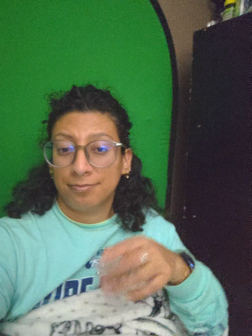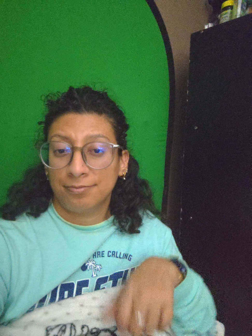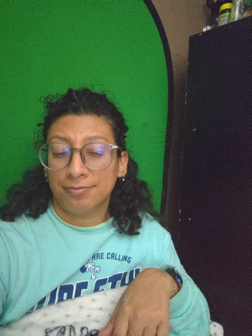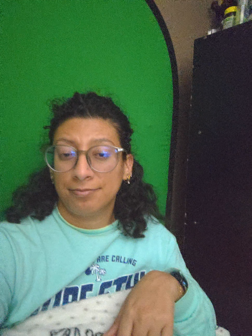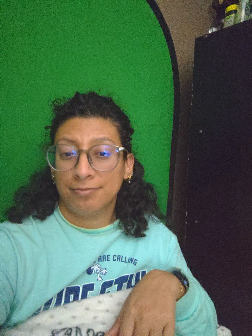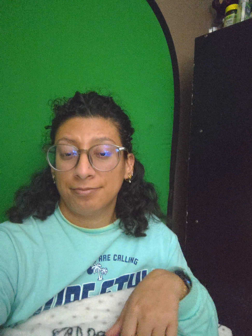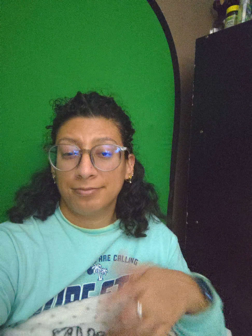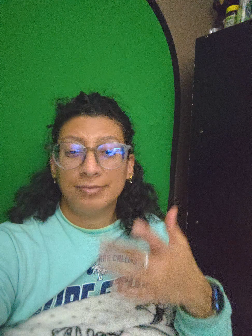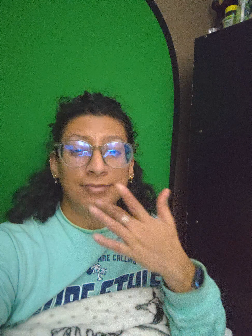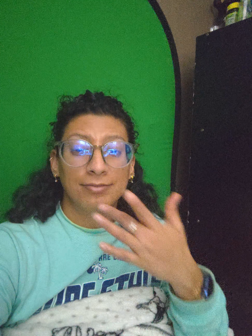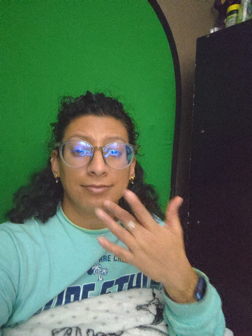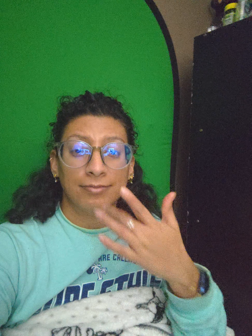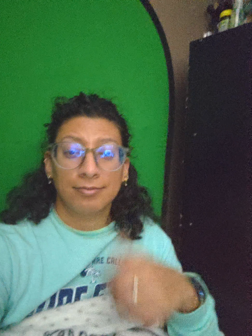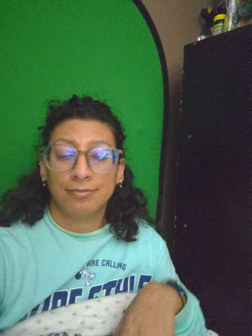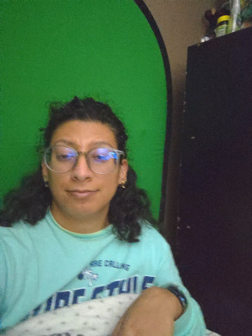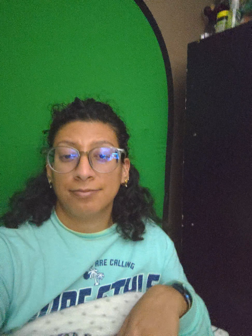taste